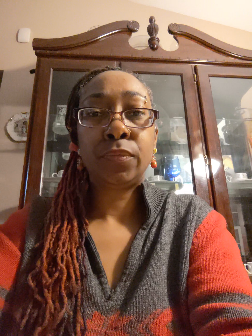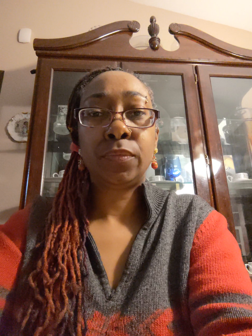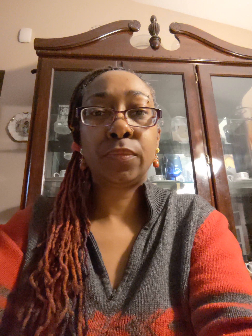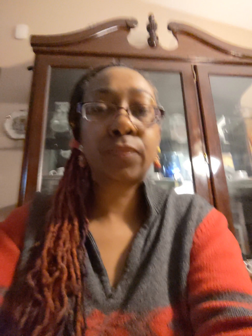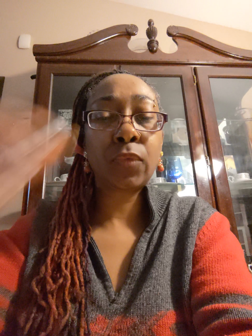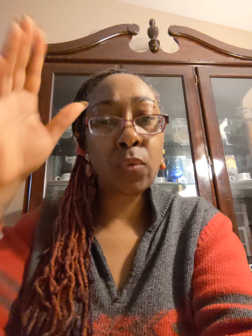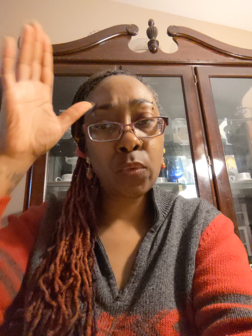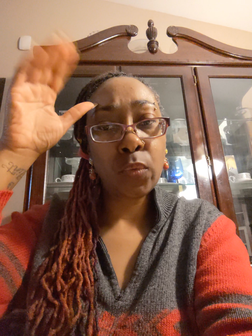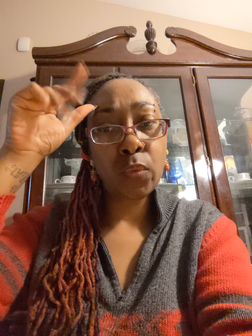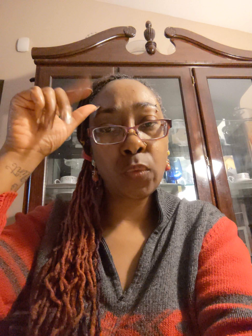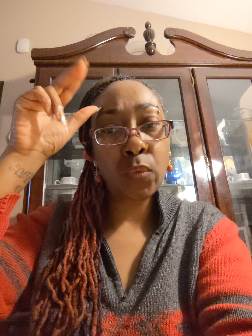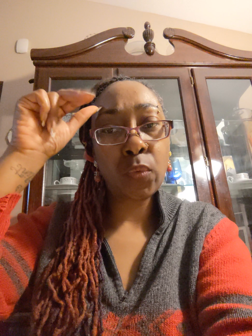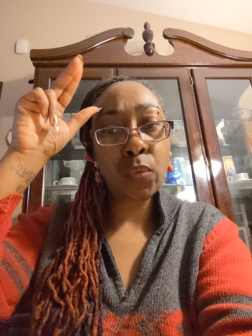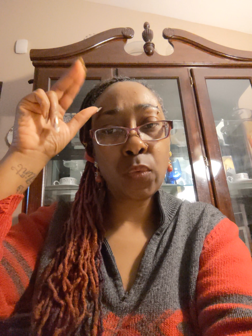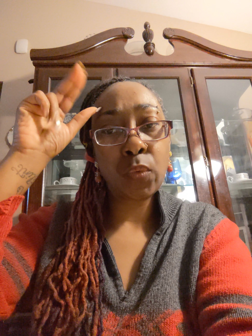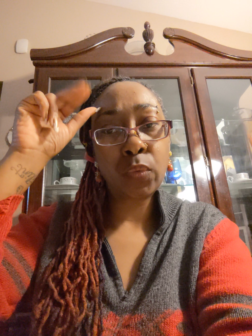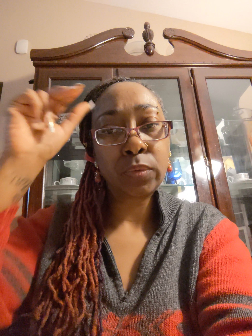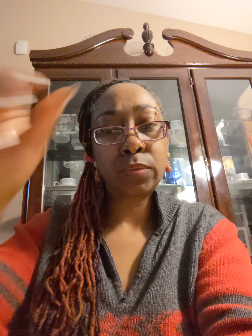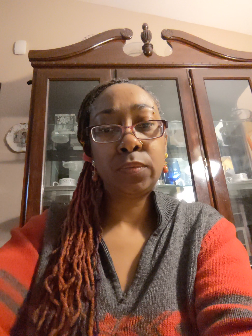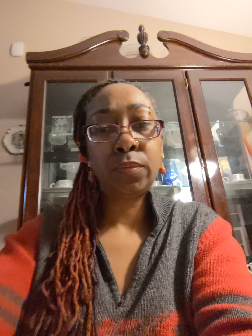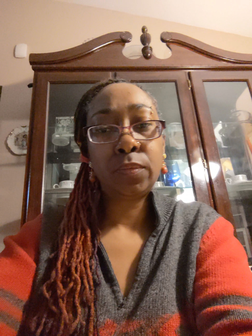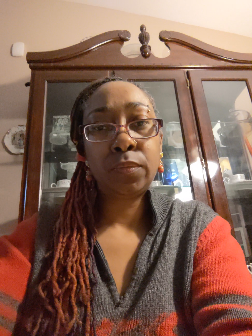horse